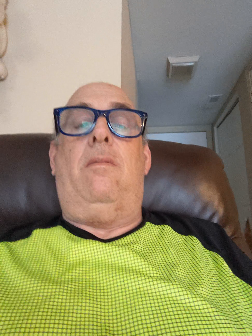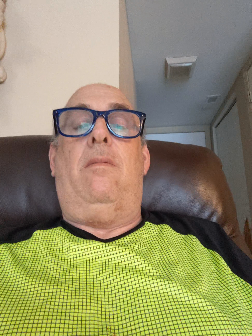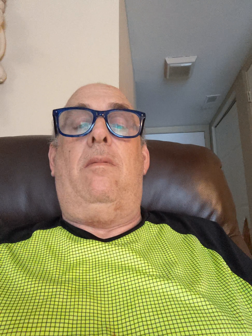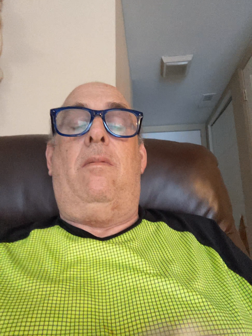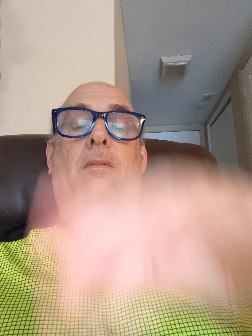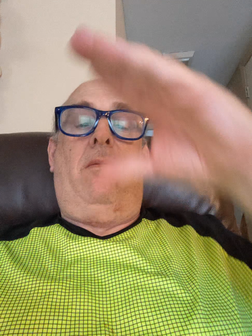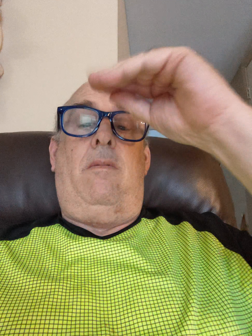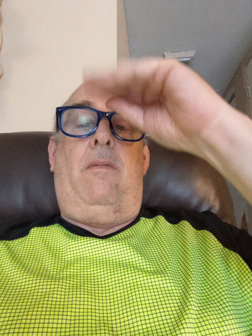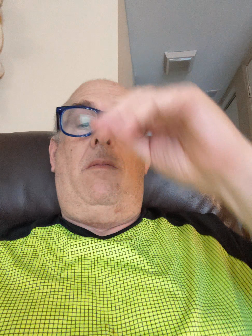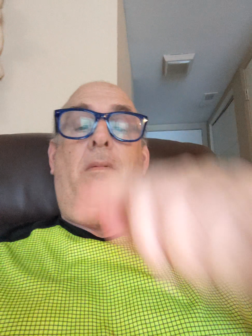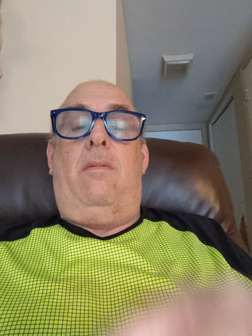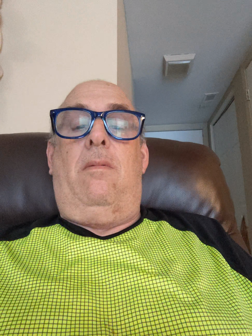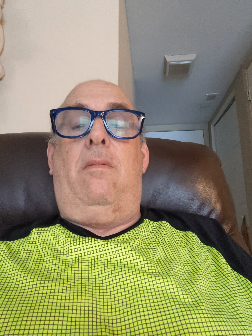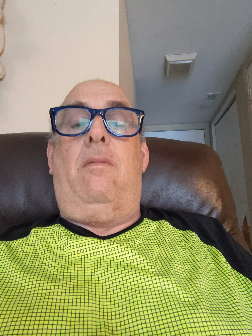boy